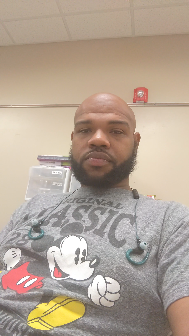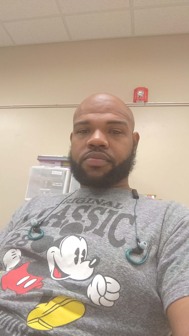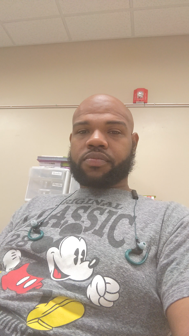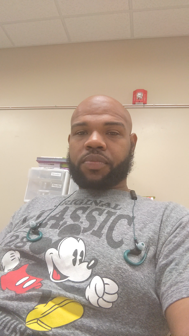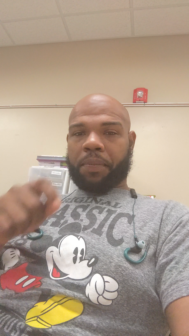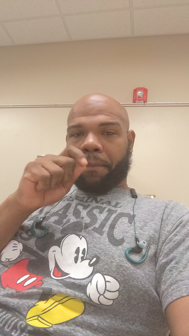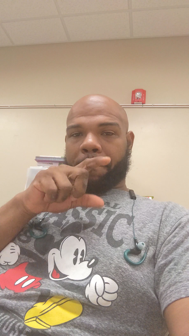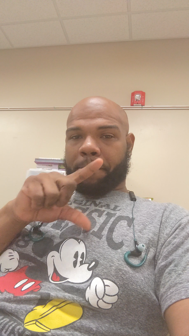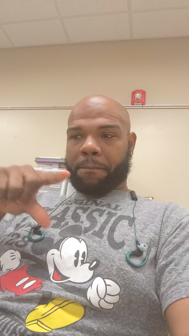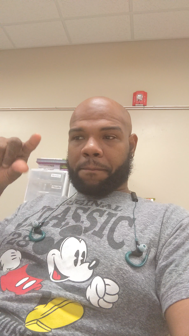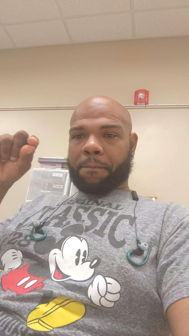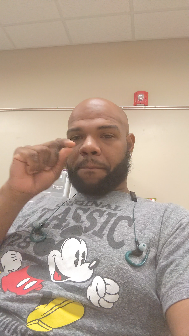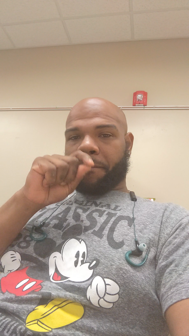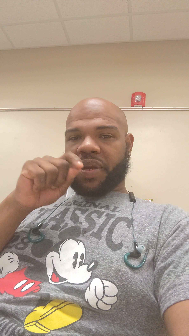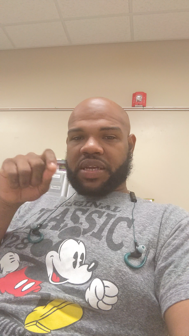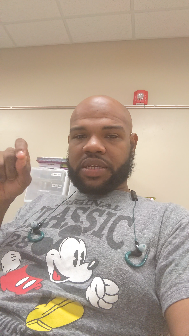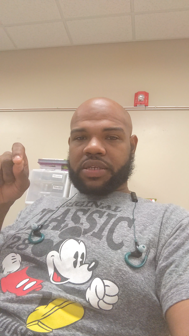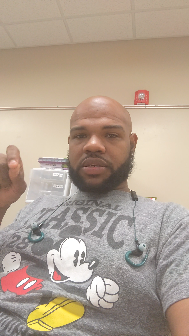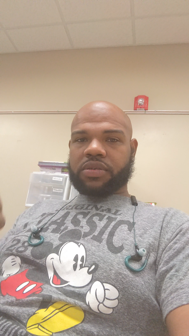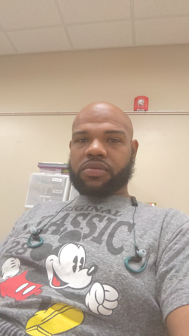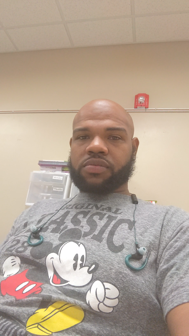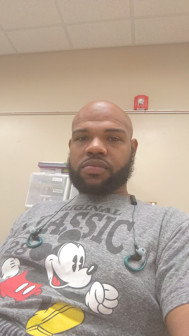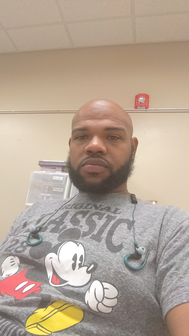peas